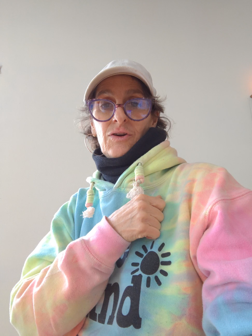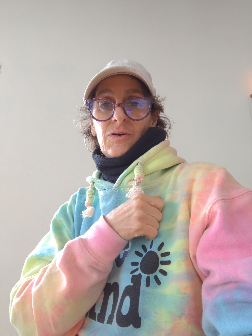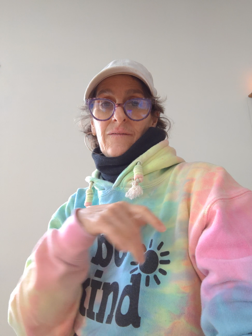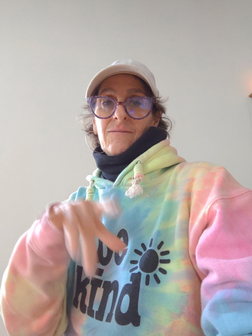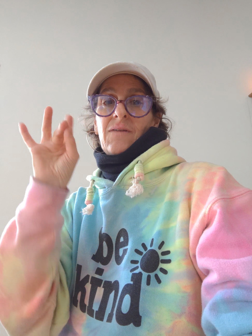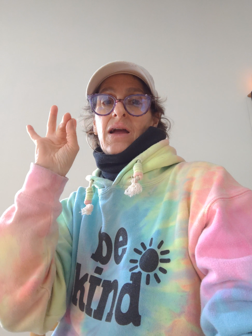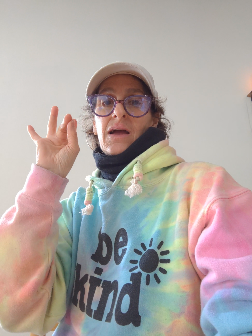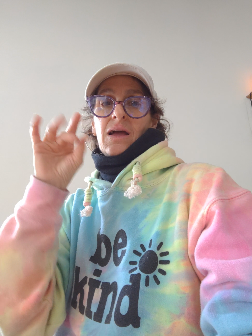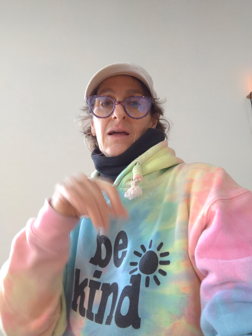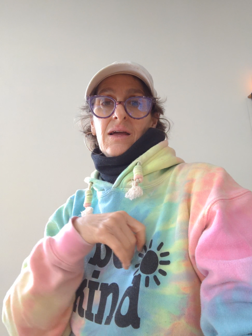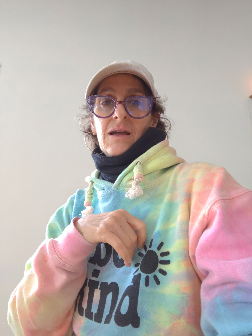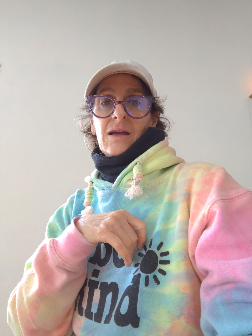find